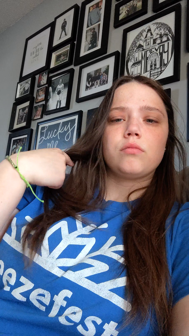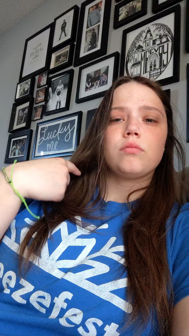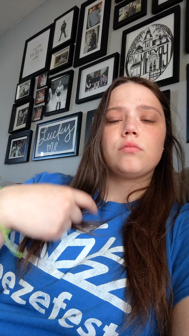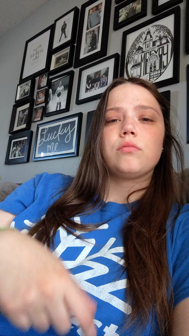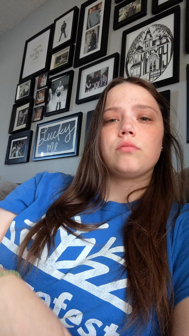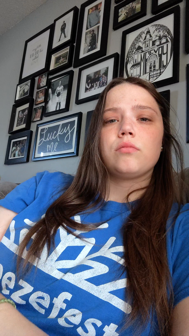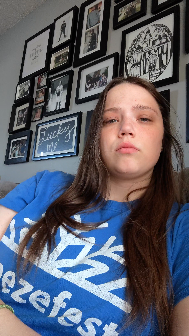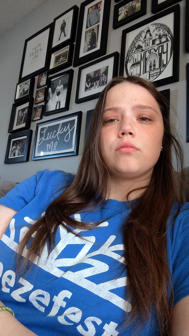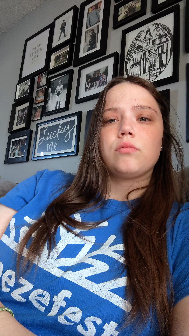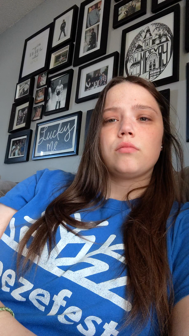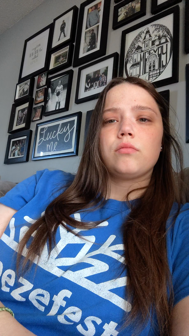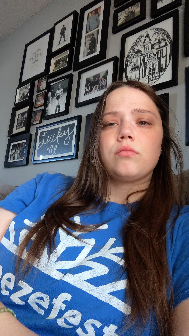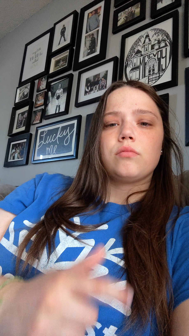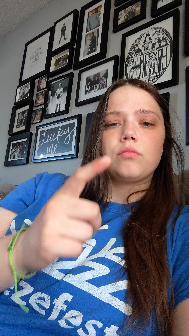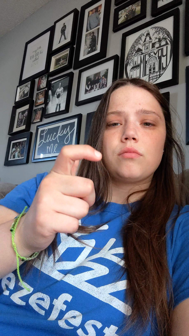run